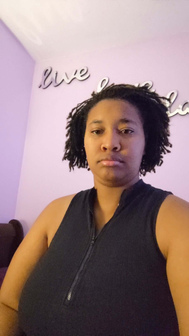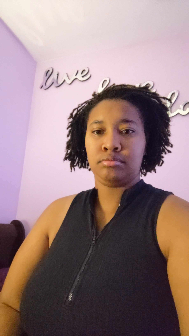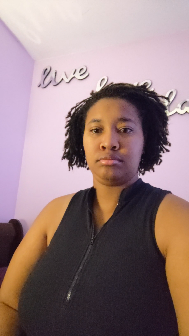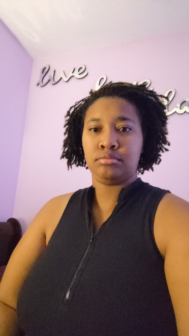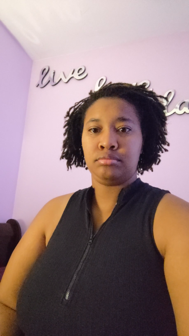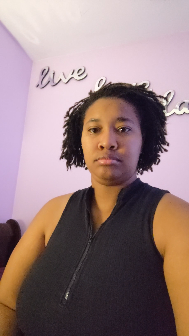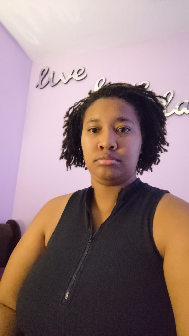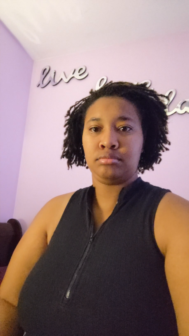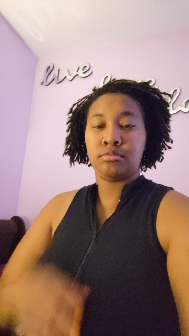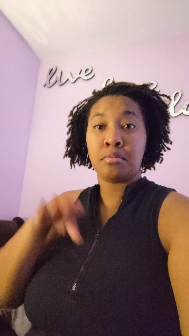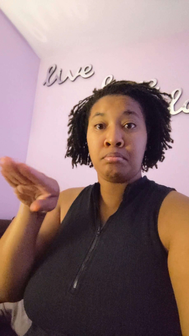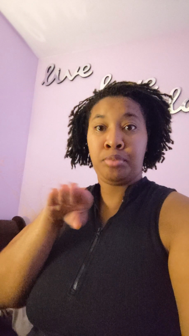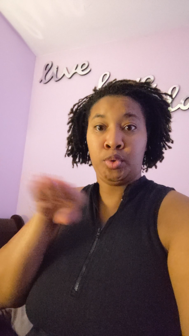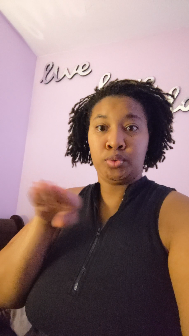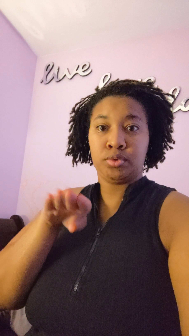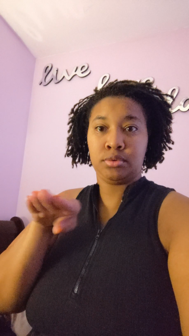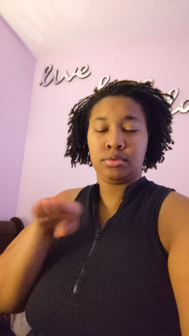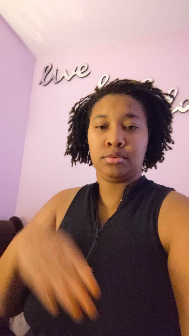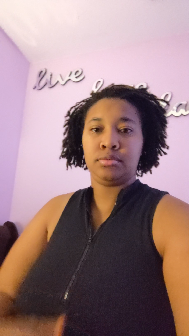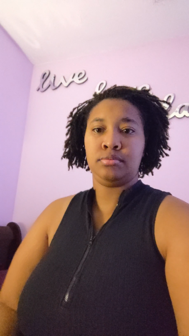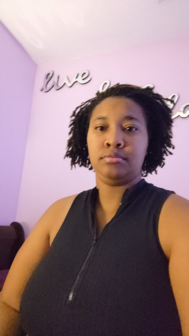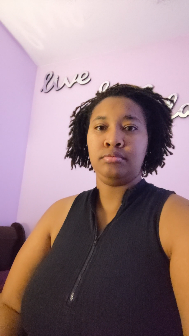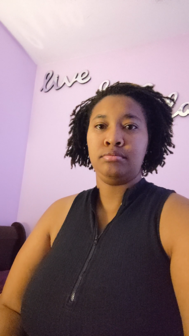boots